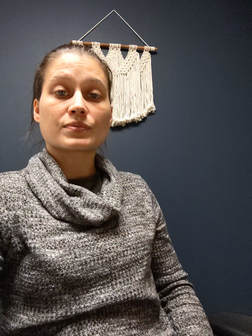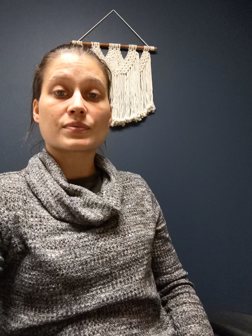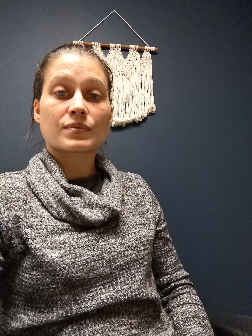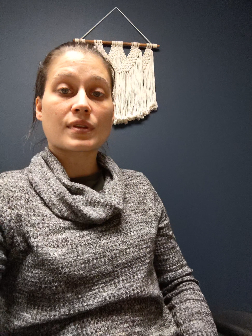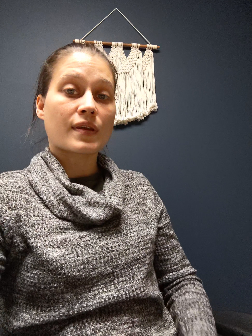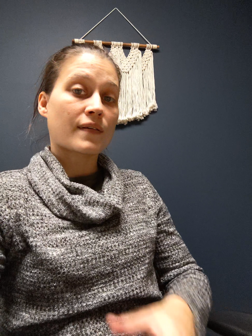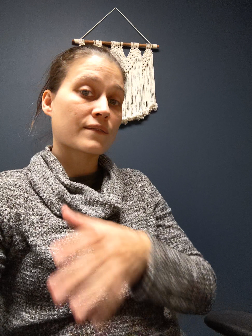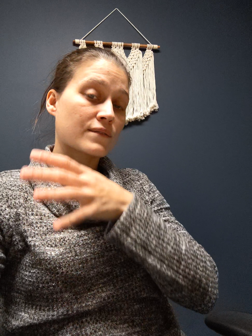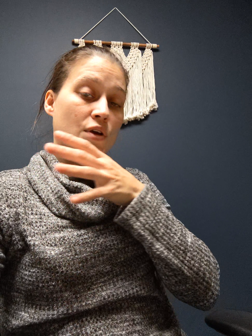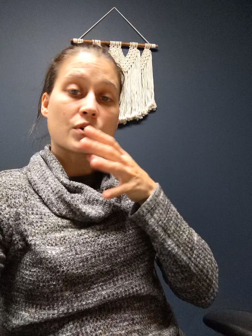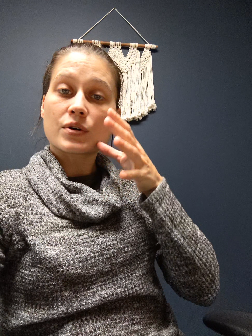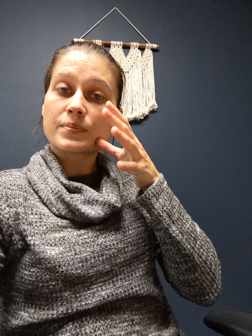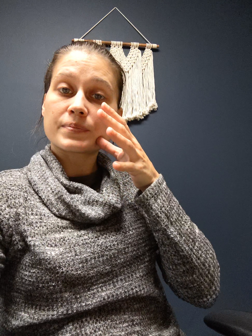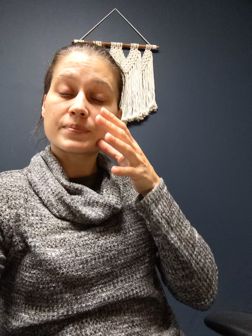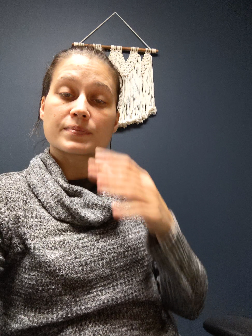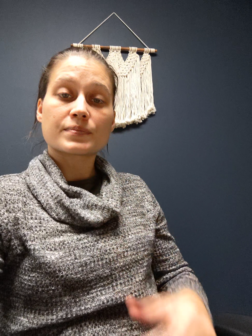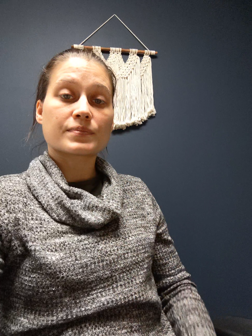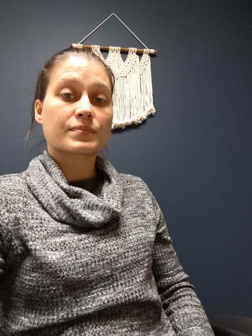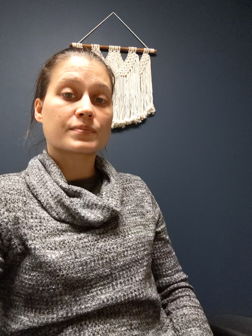farm